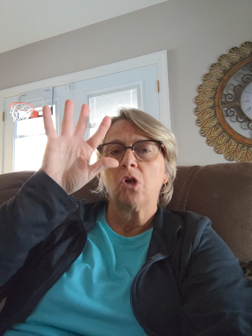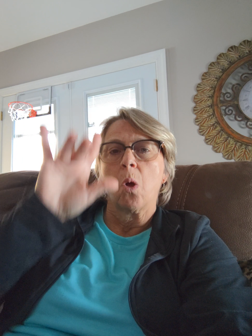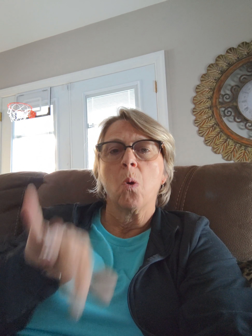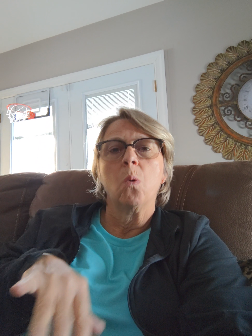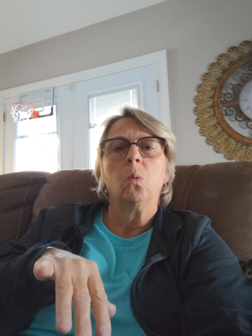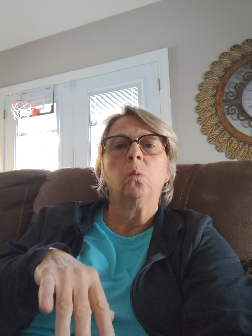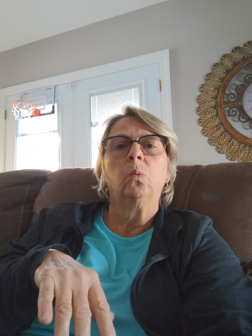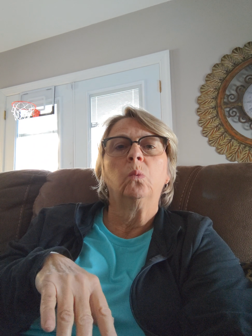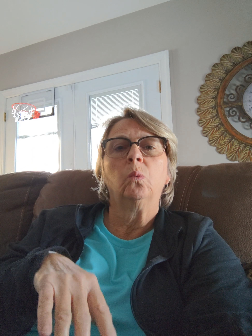snow